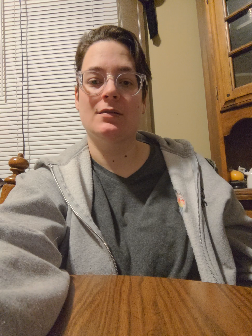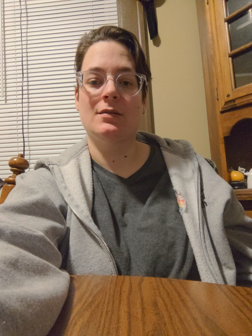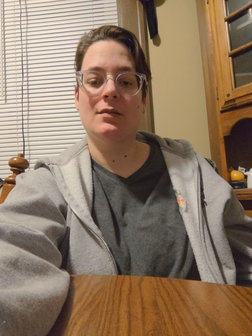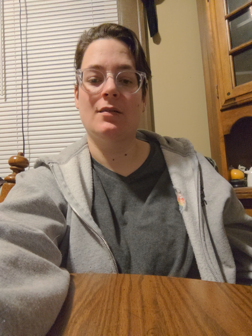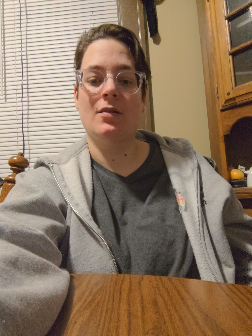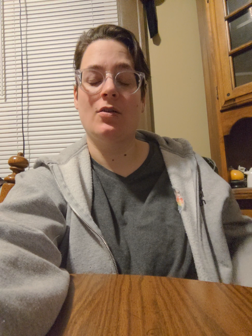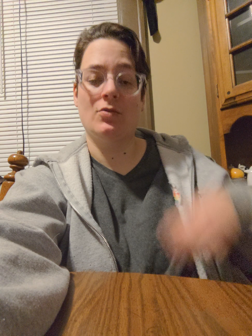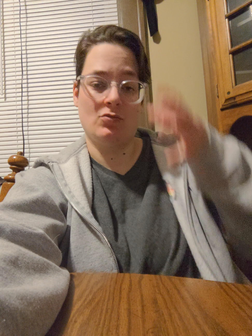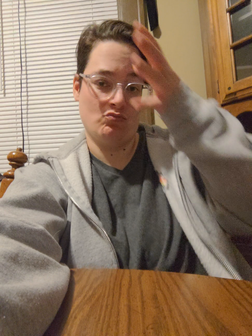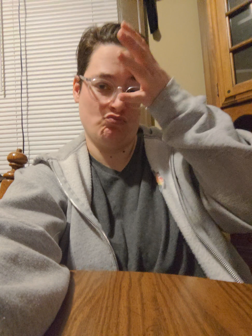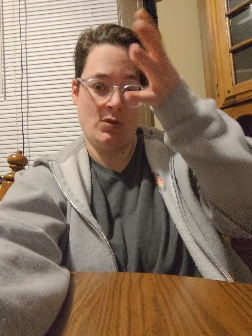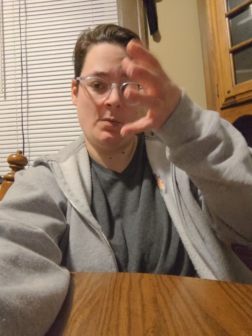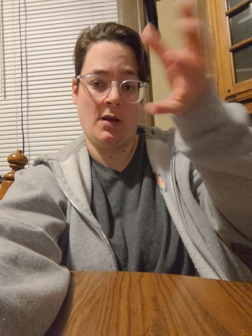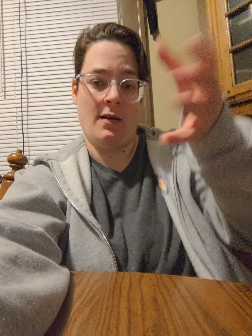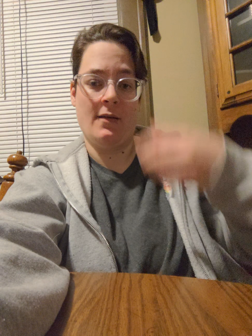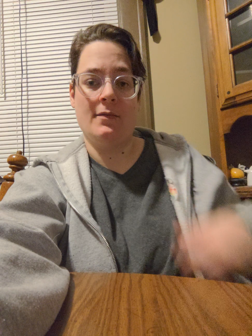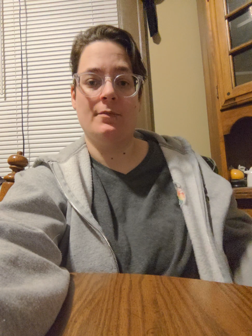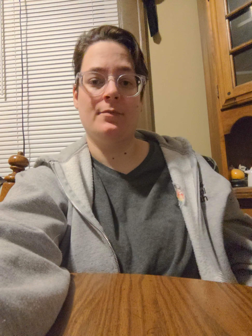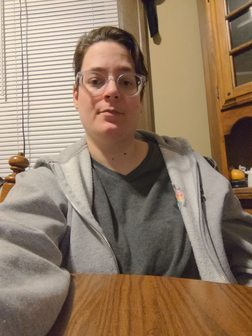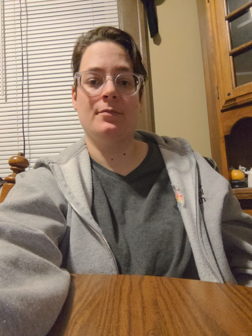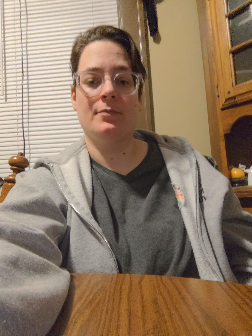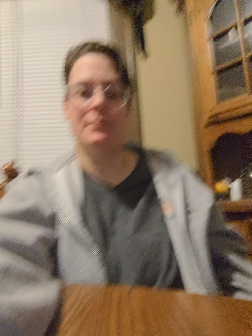grandpa